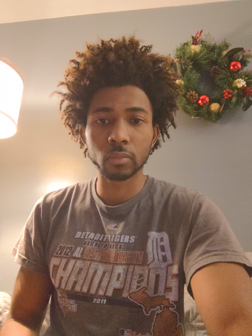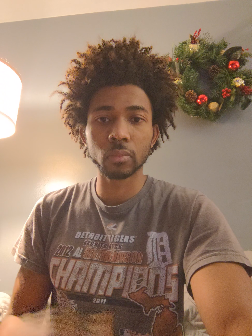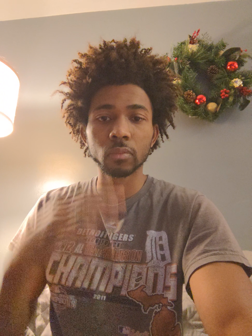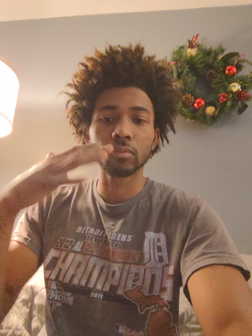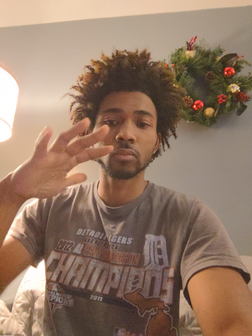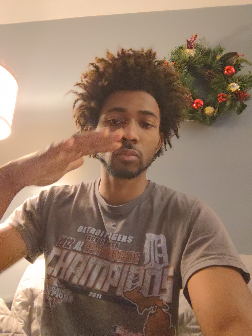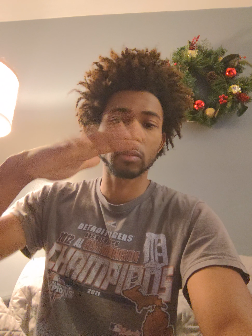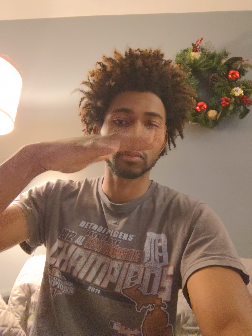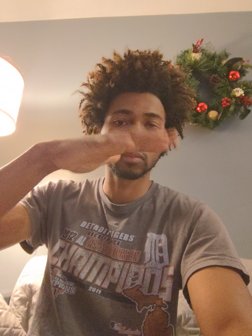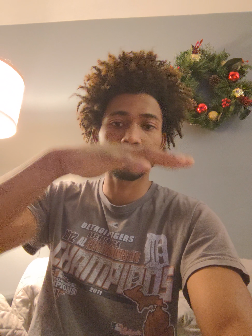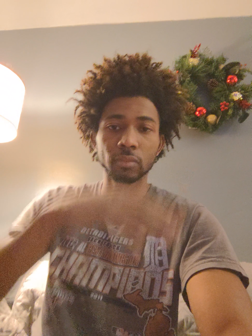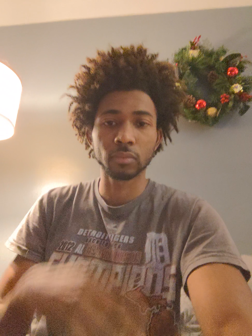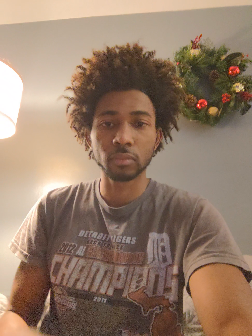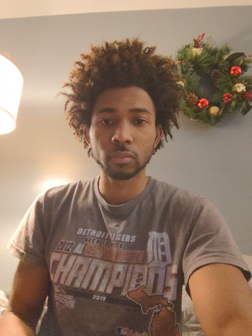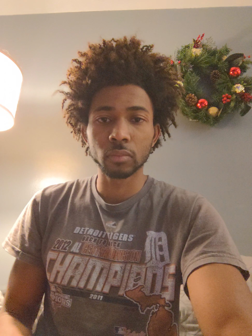helicopter